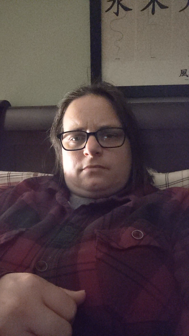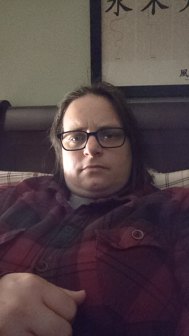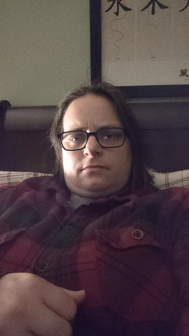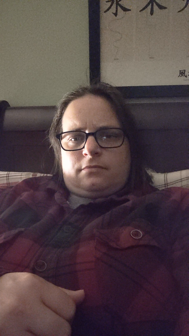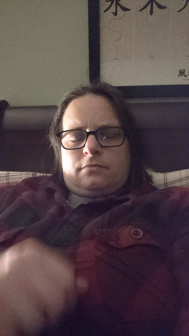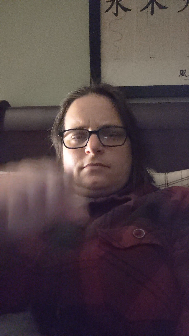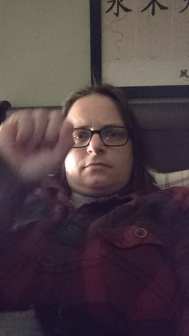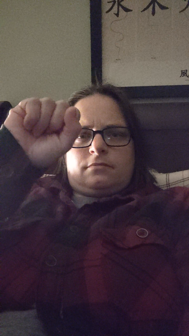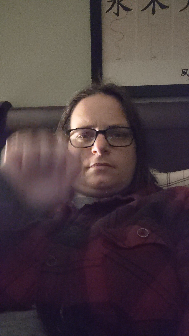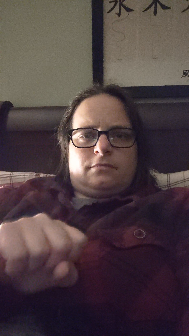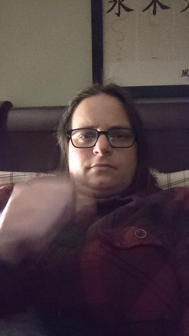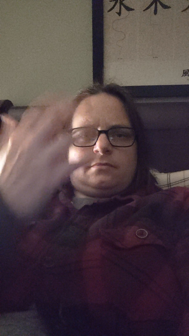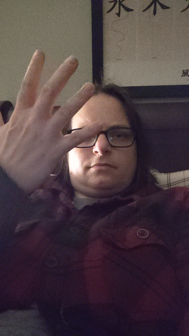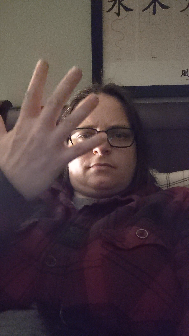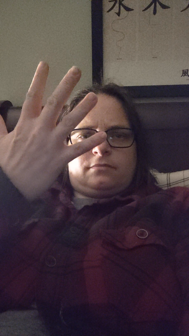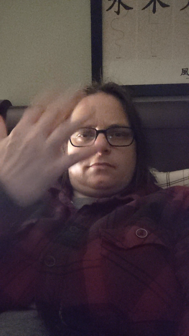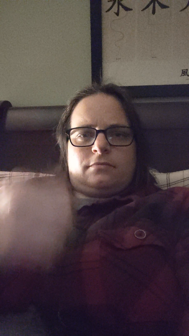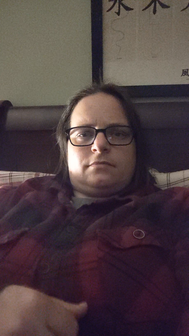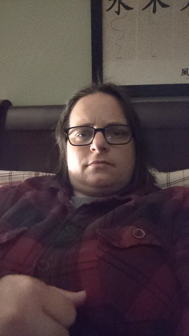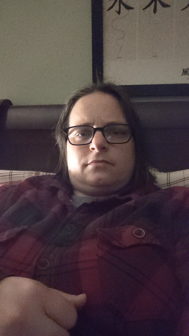gloves